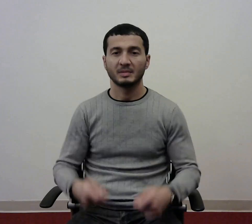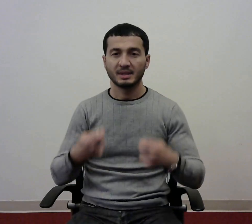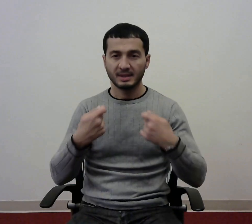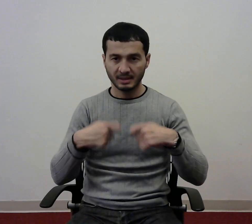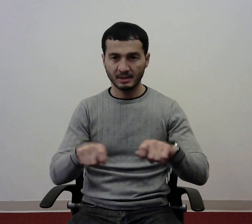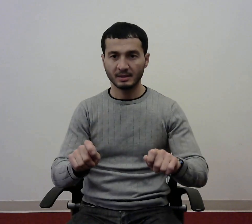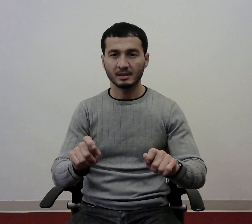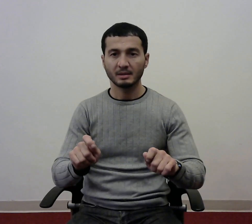satıcı